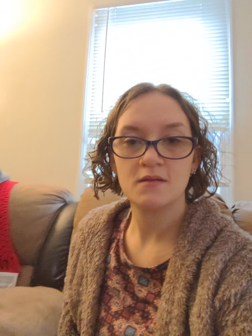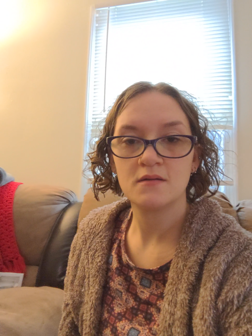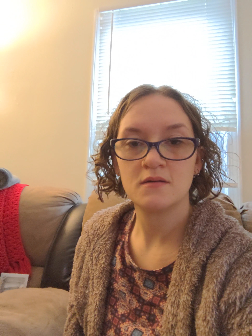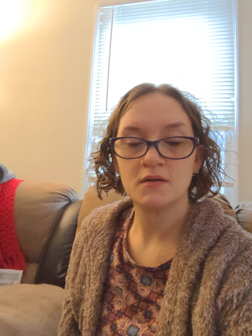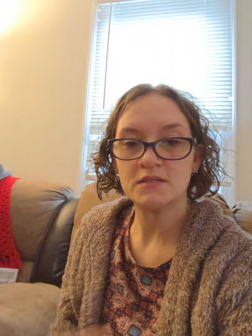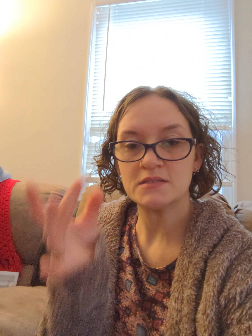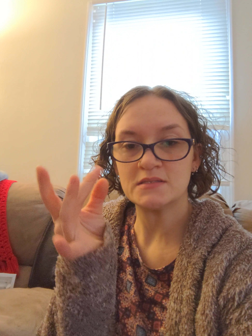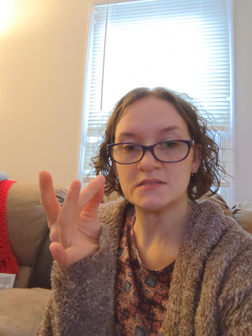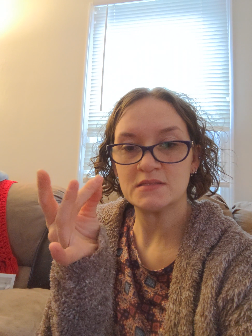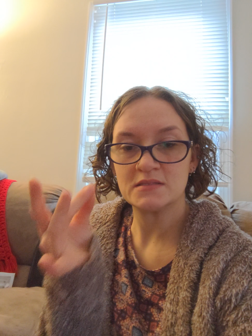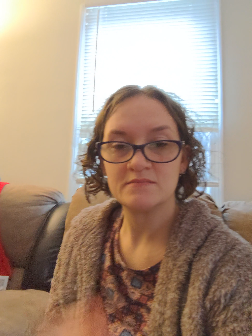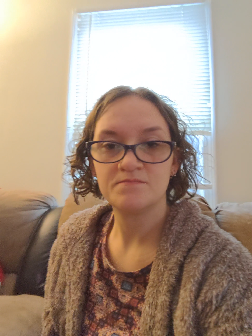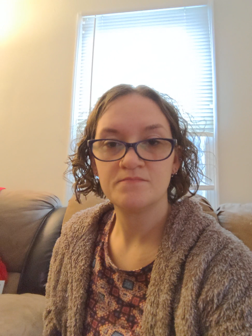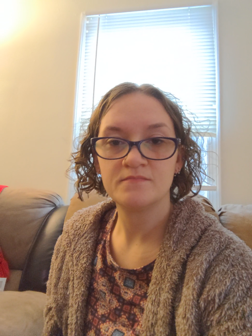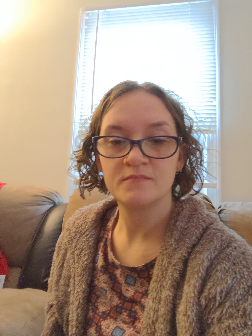sticky